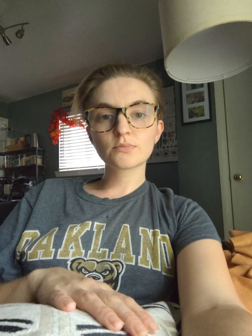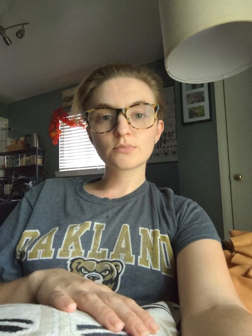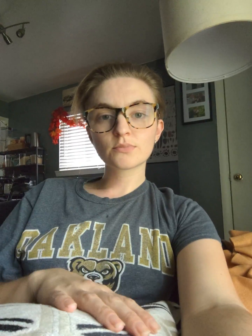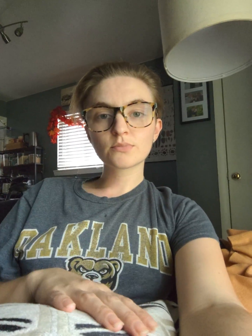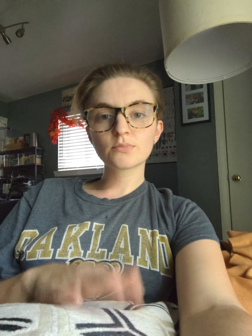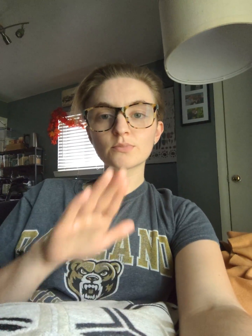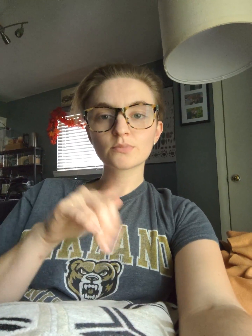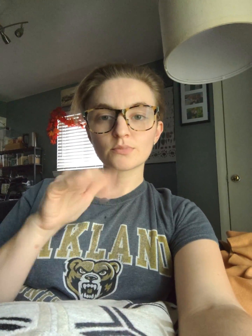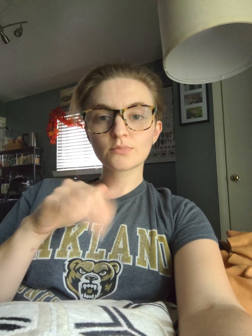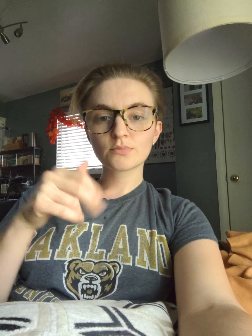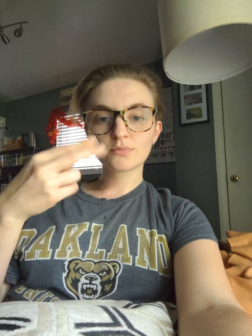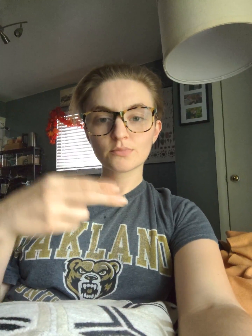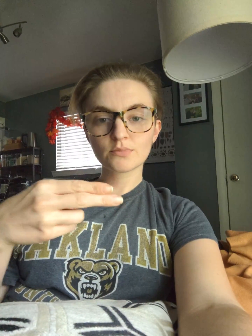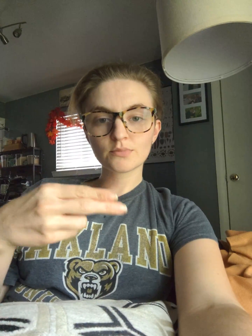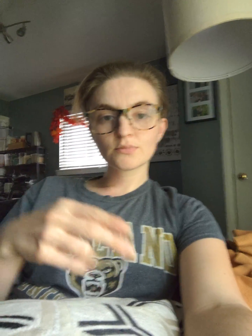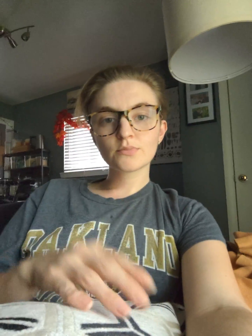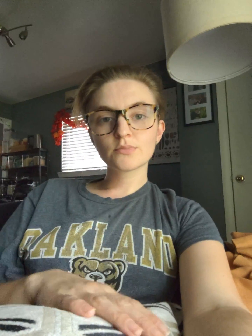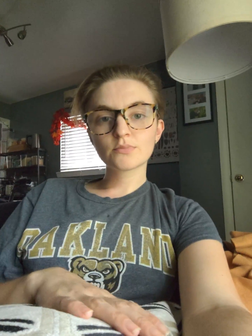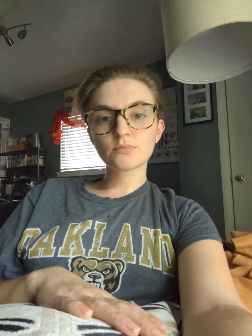pet's name